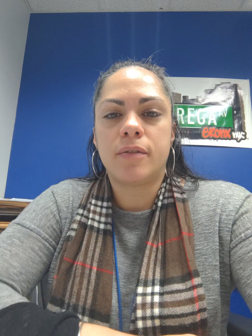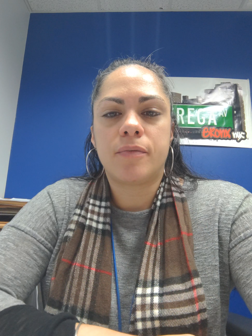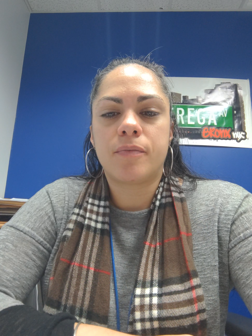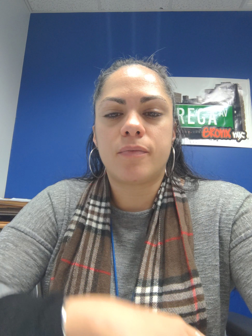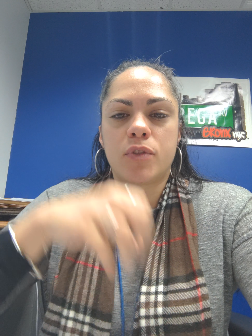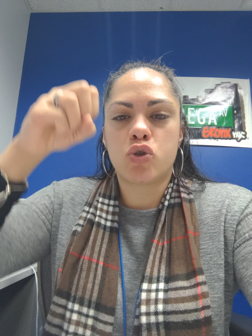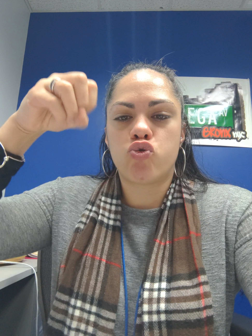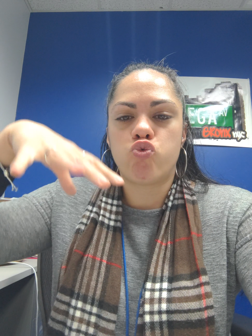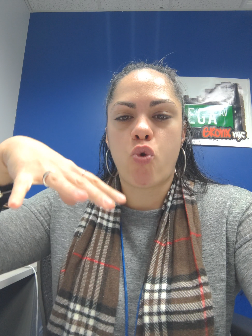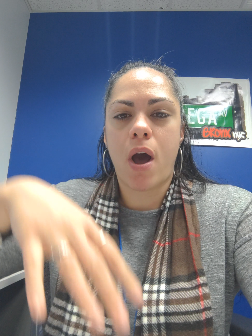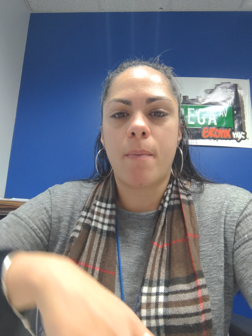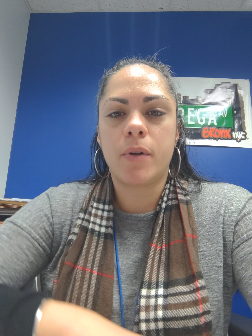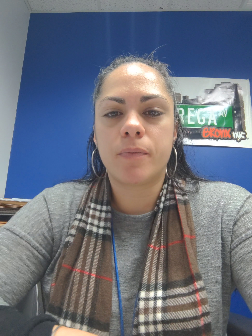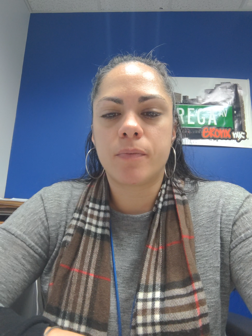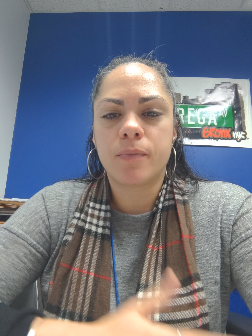drop